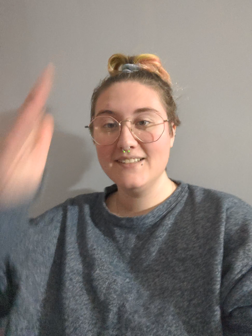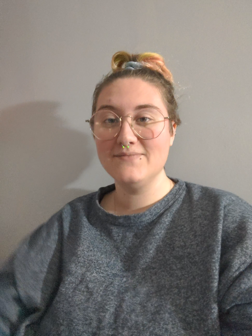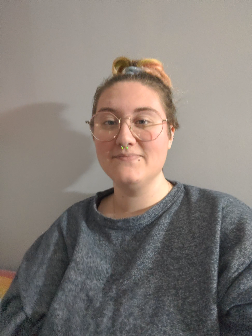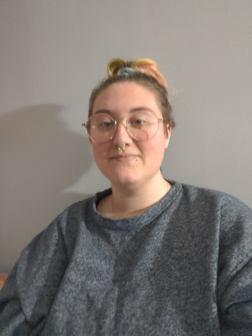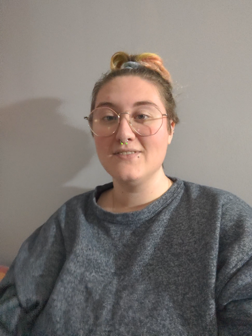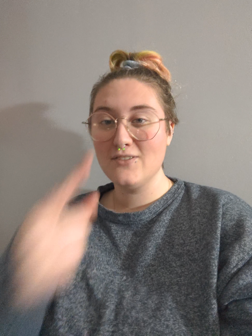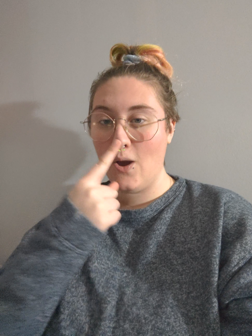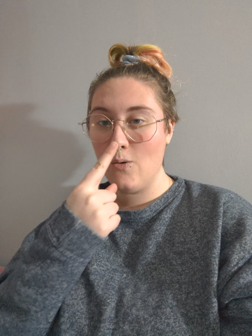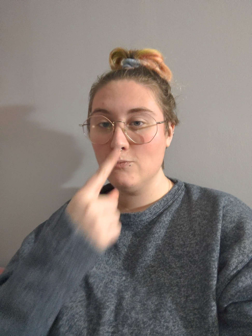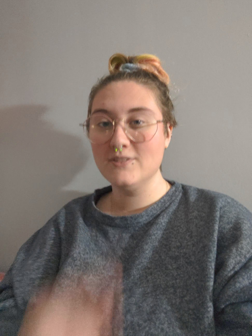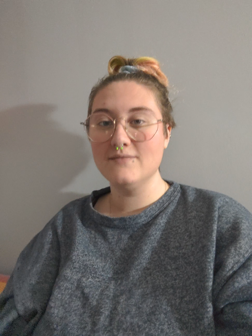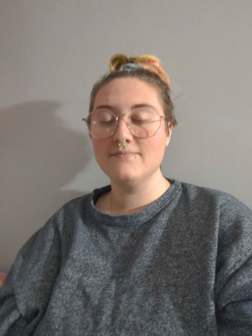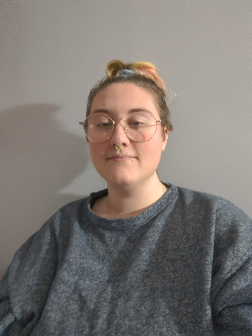nose